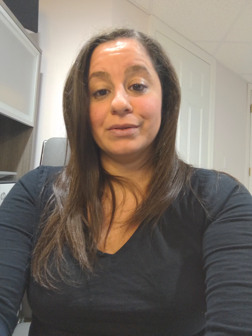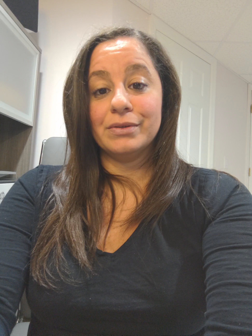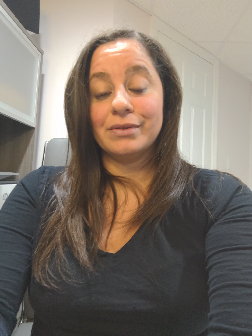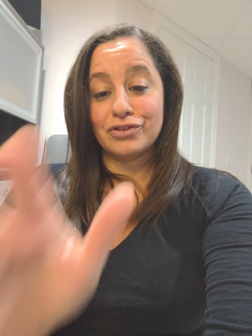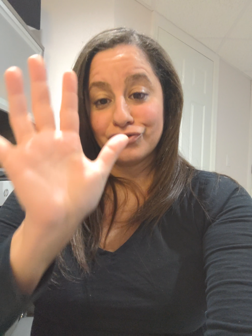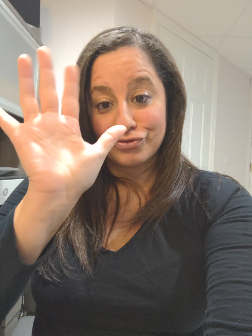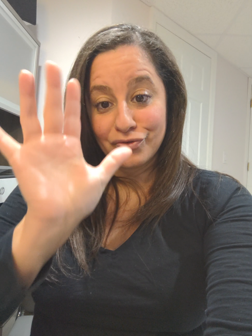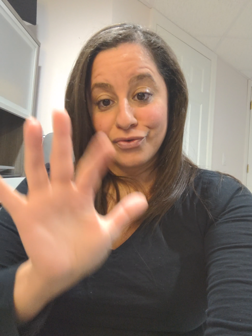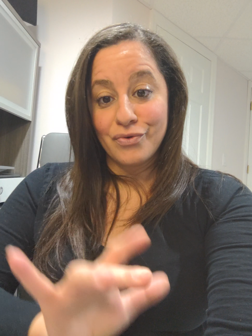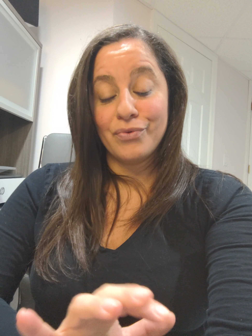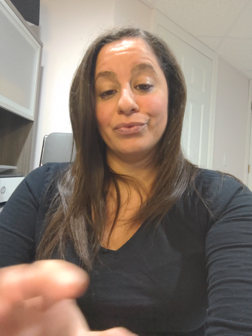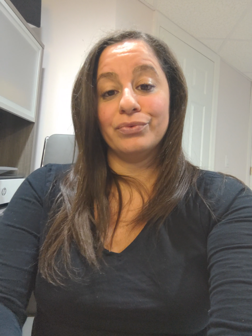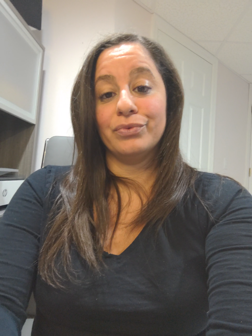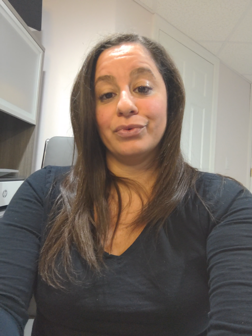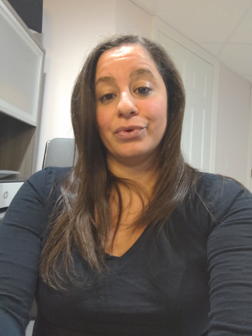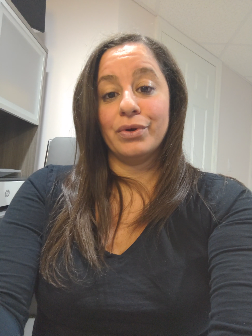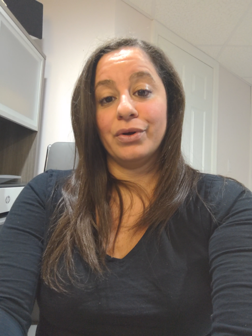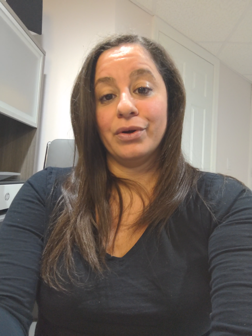snow